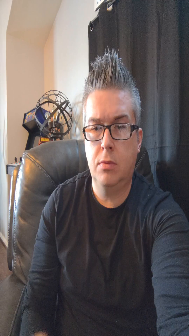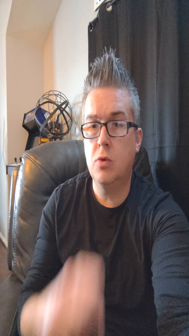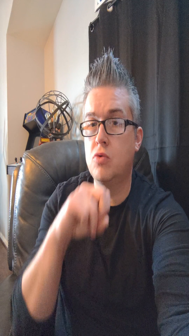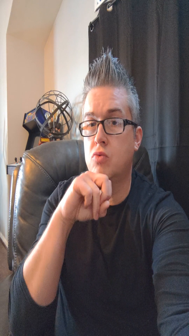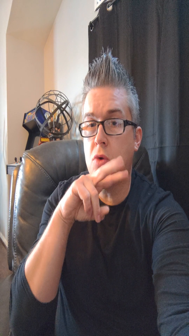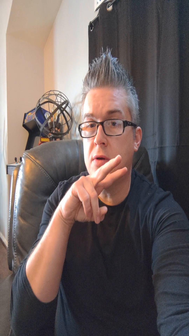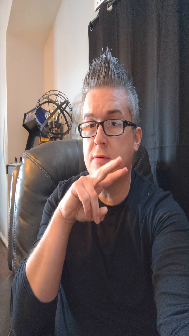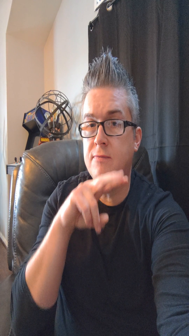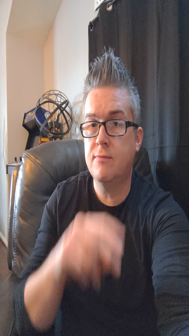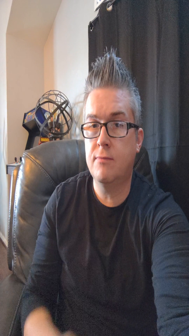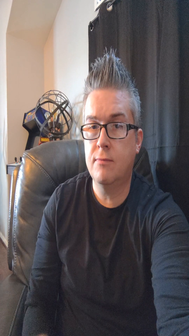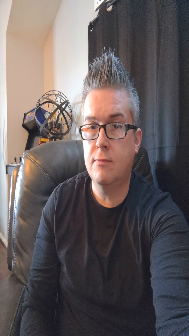frog